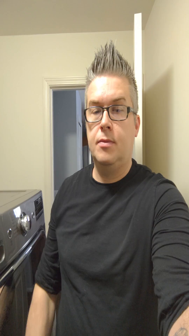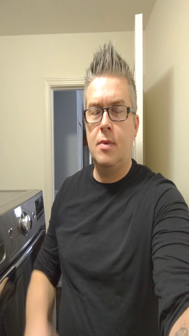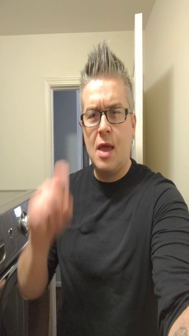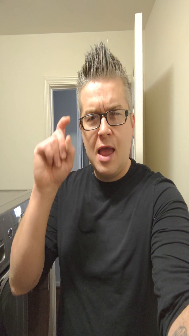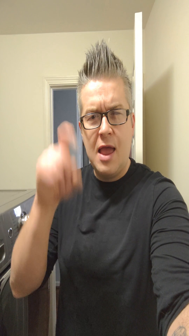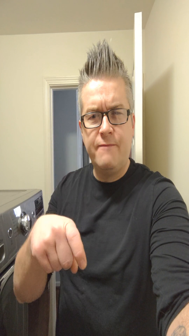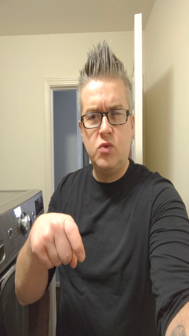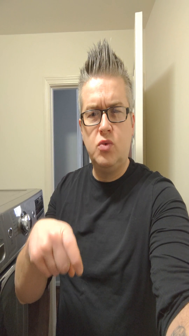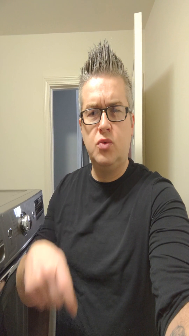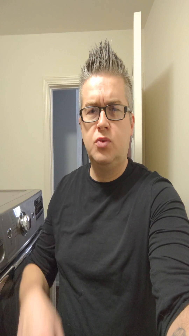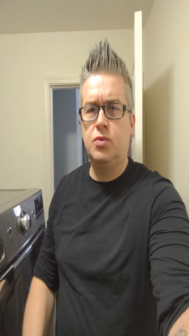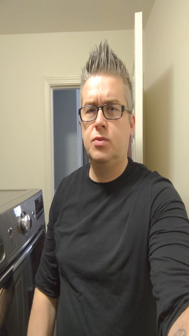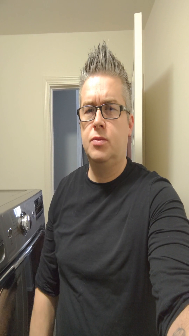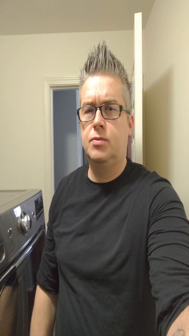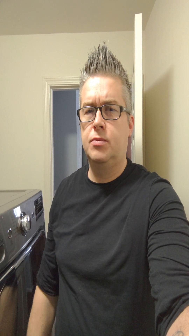have to